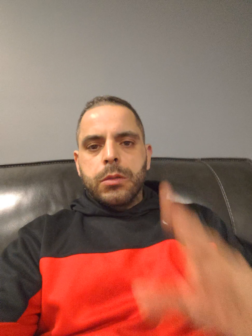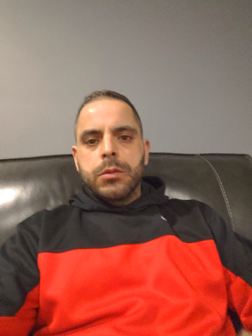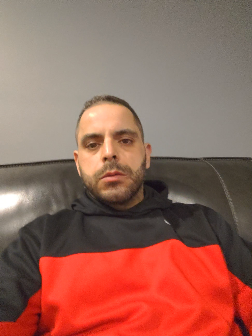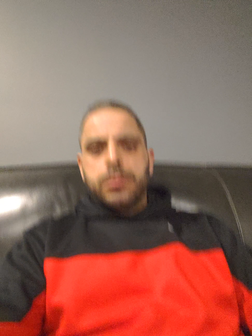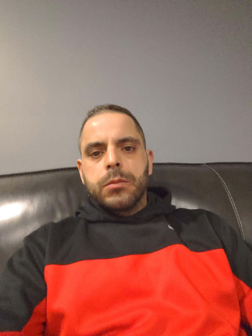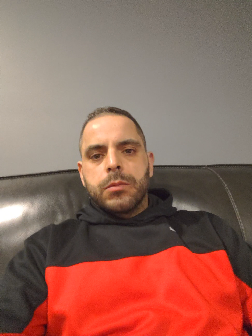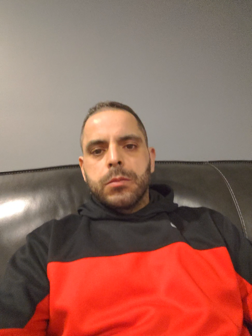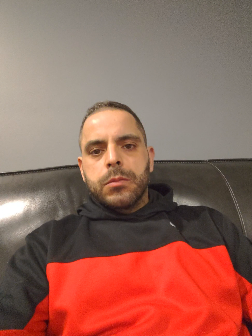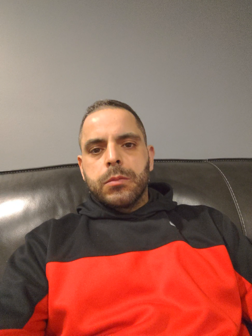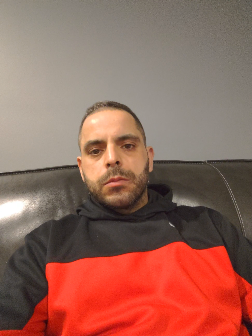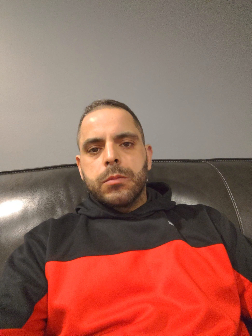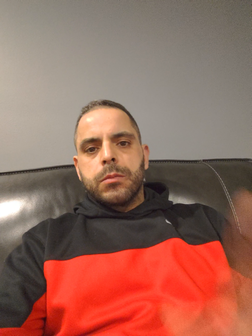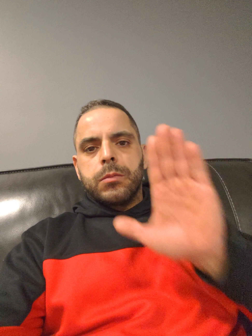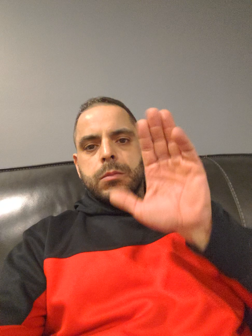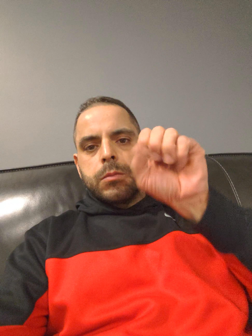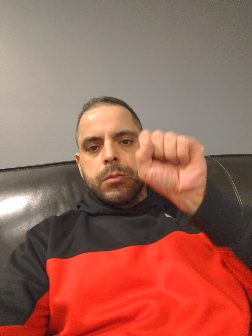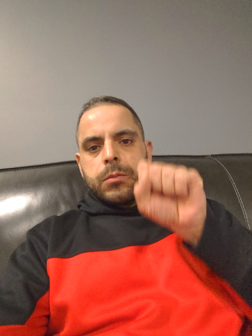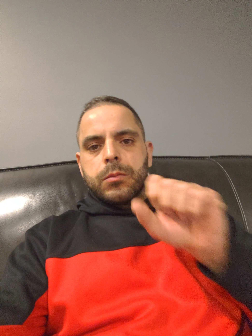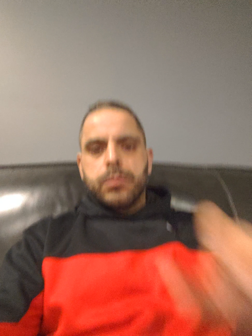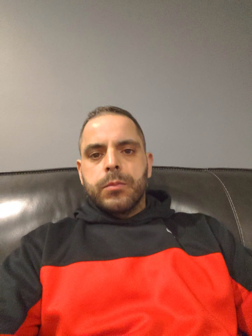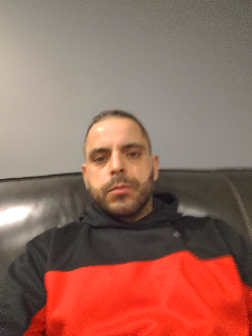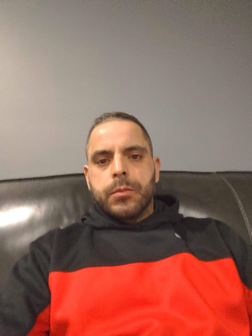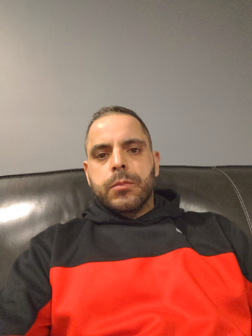mitten